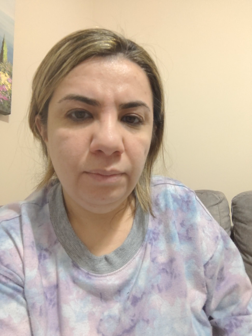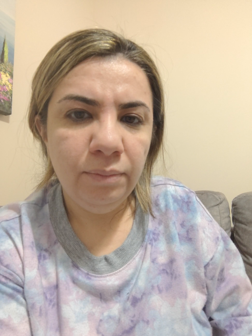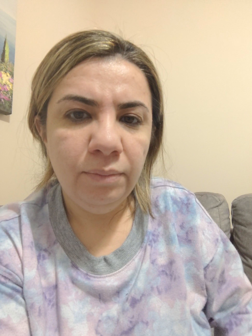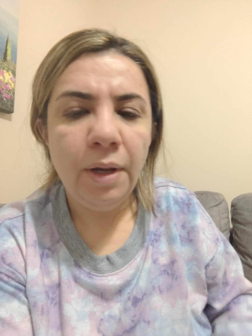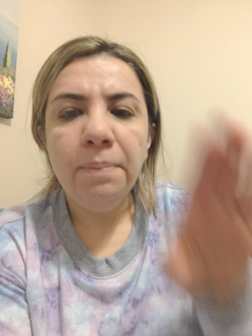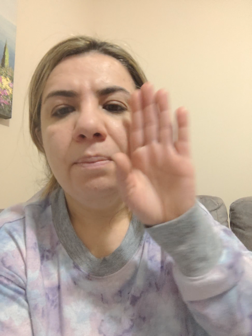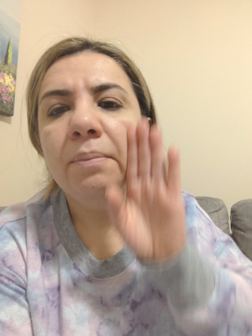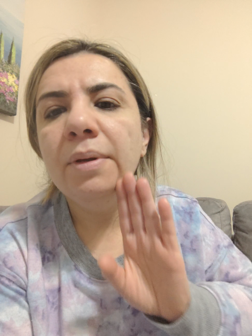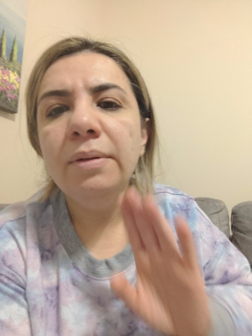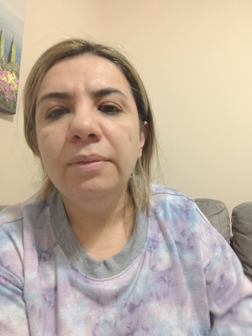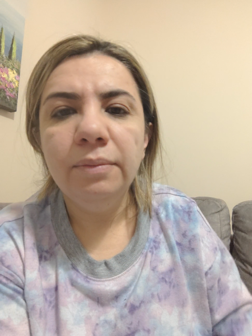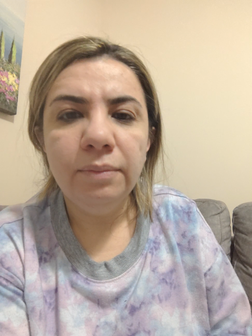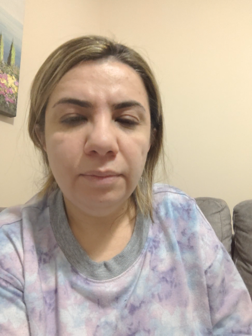brown